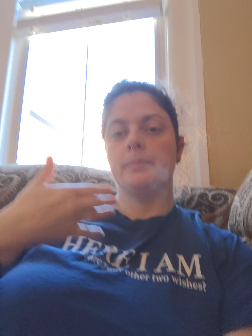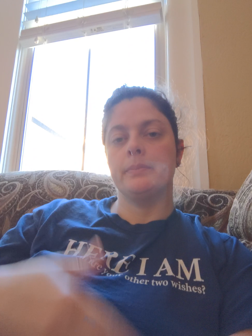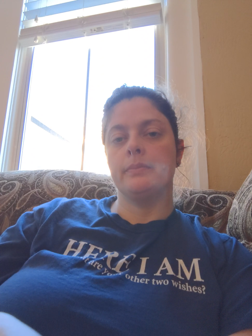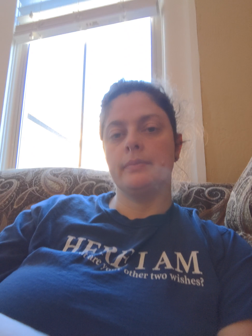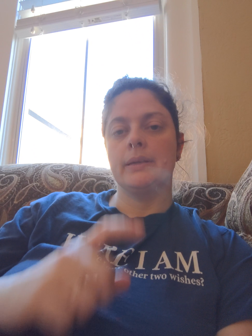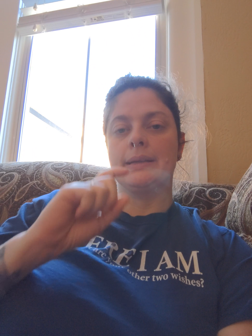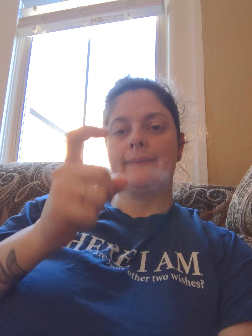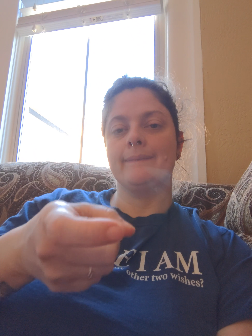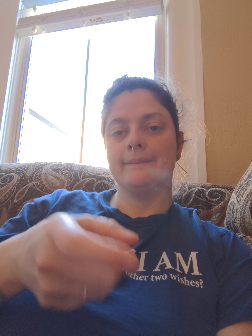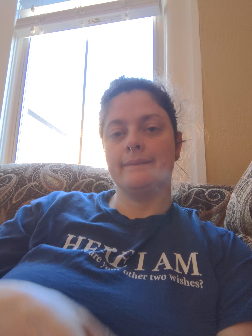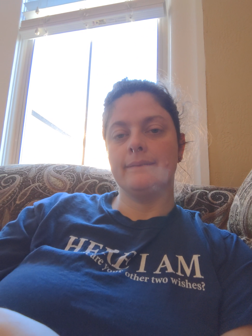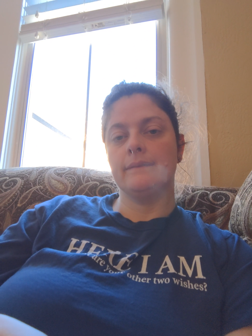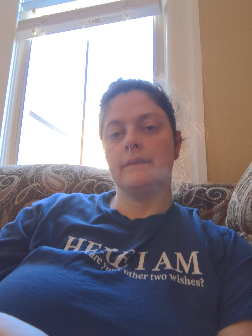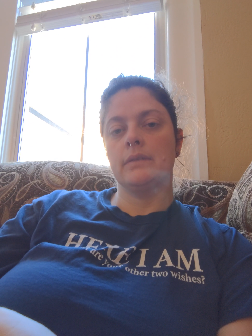gift